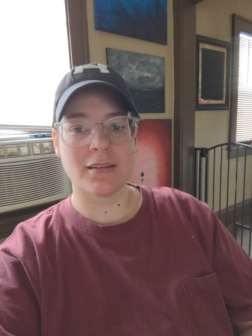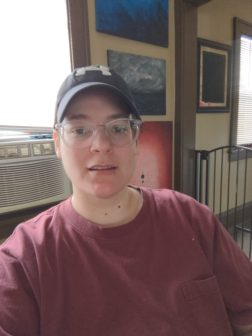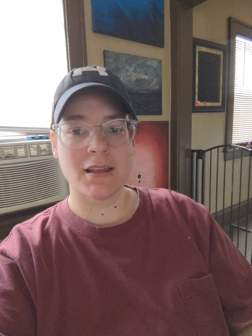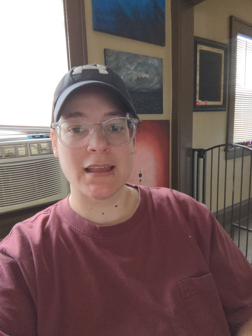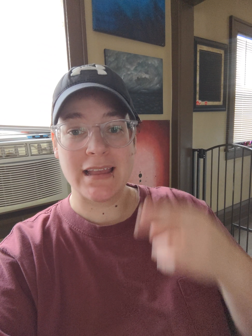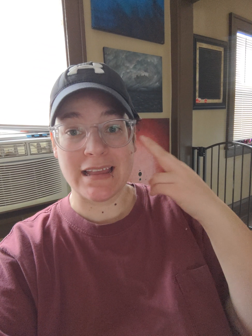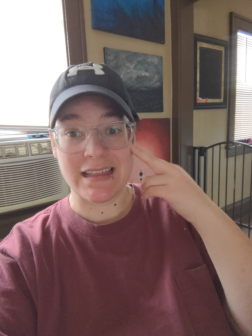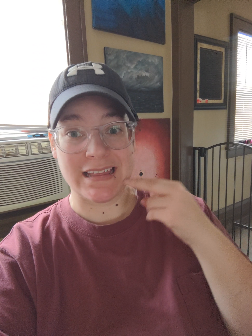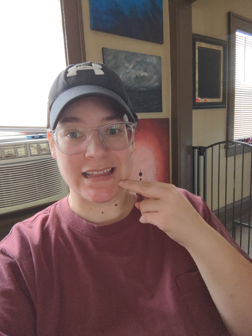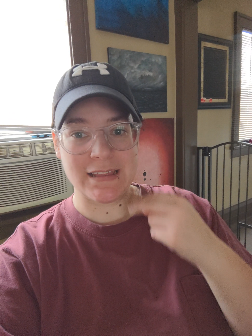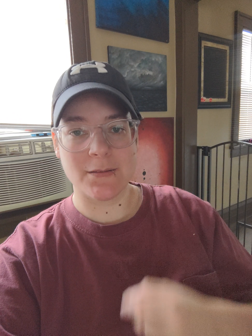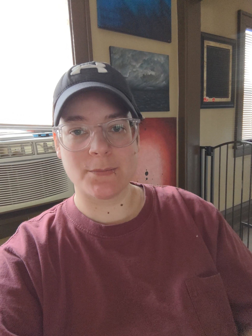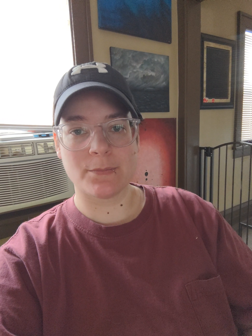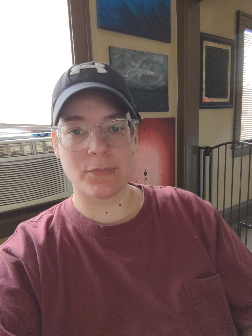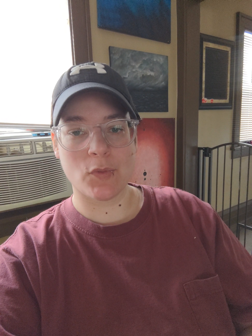head